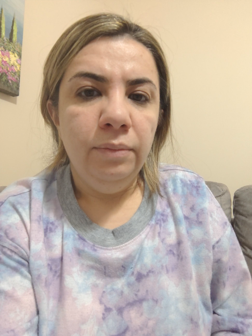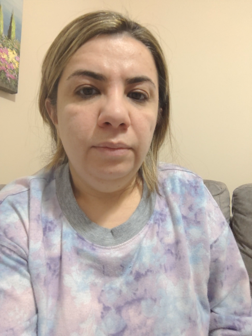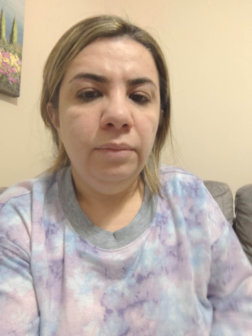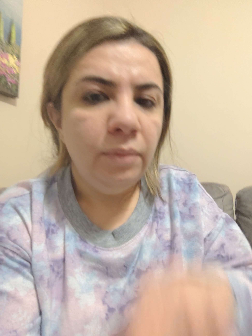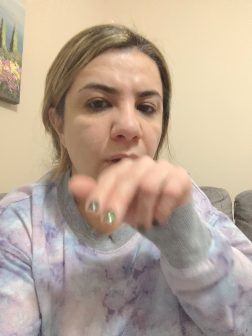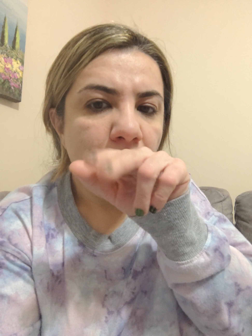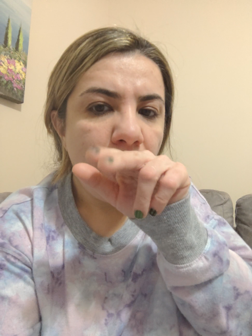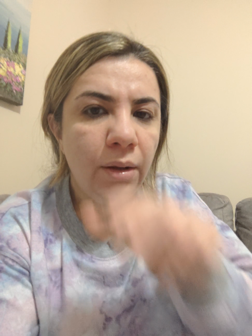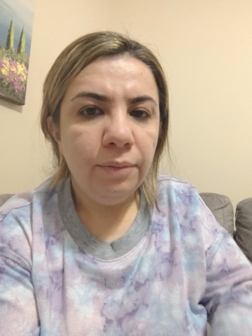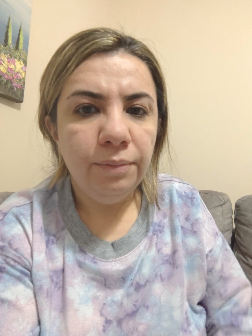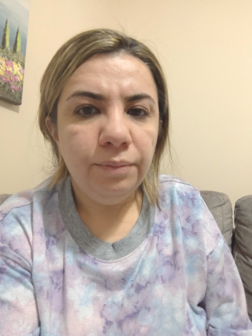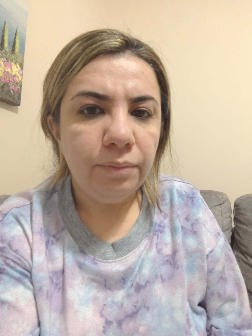tongue